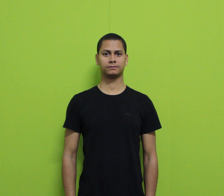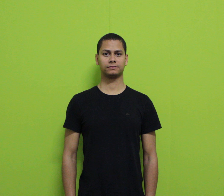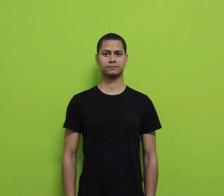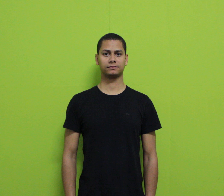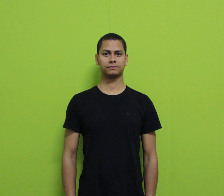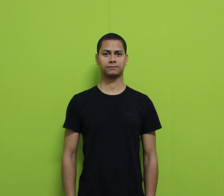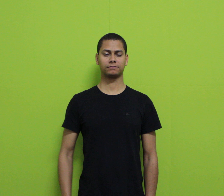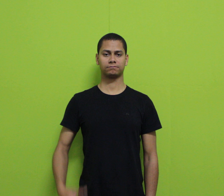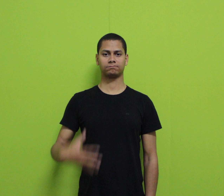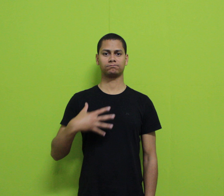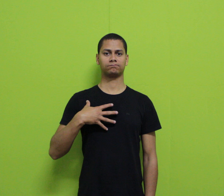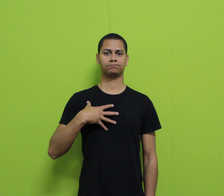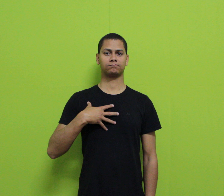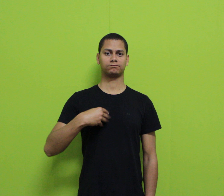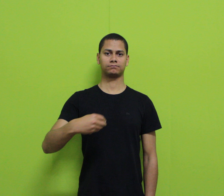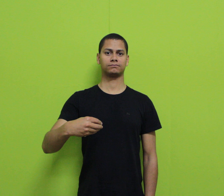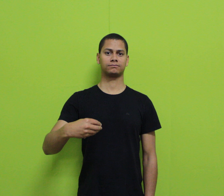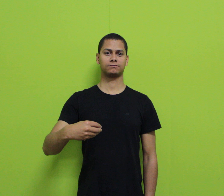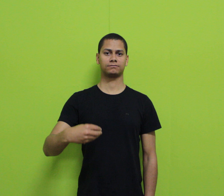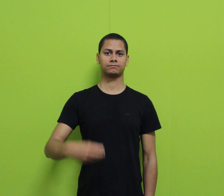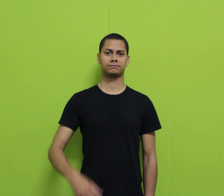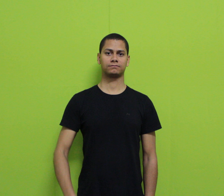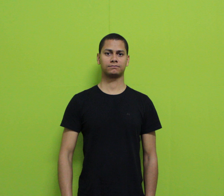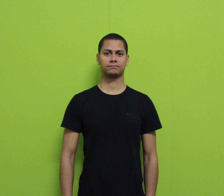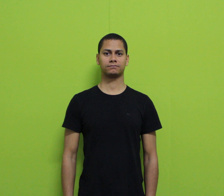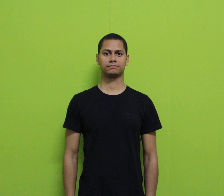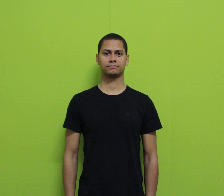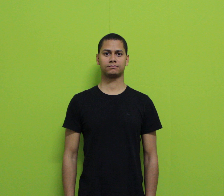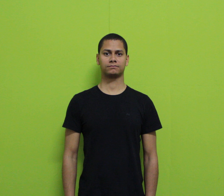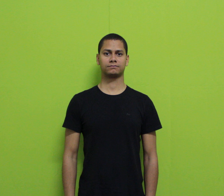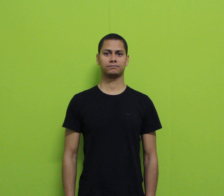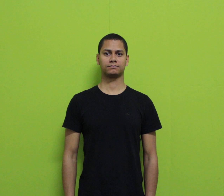filho